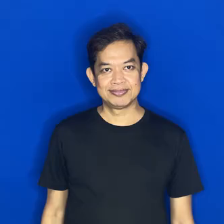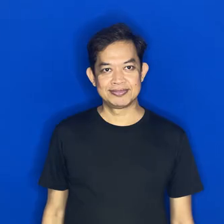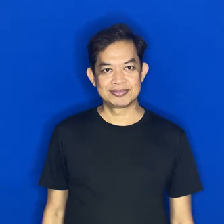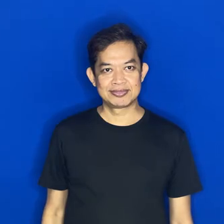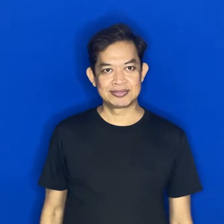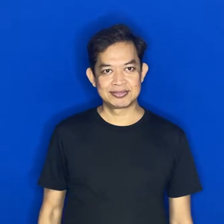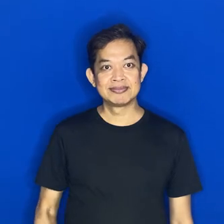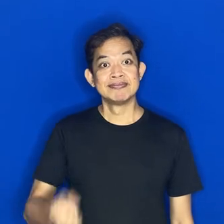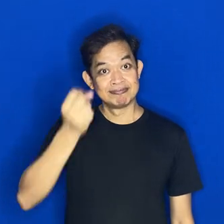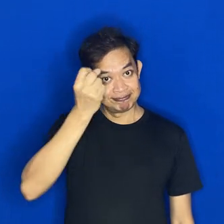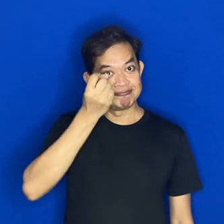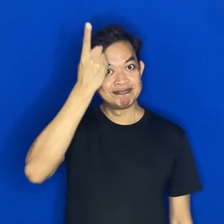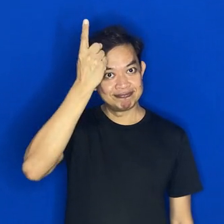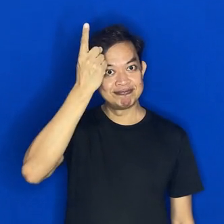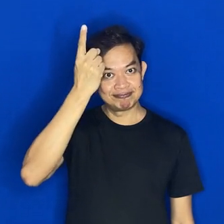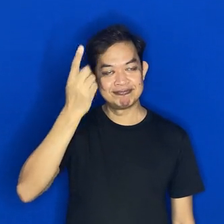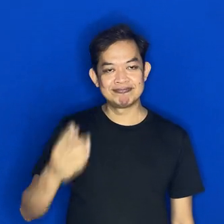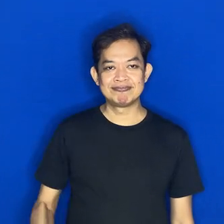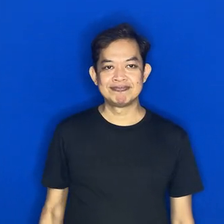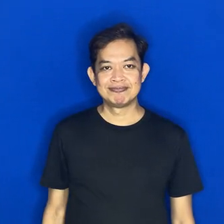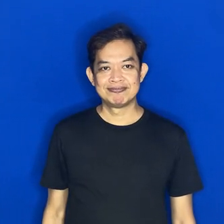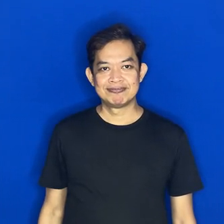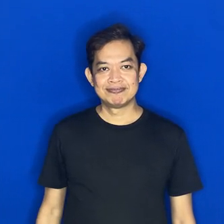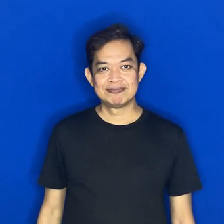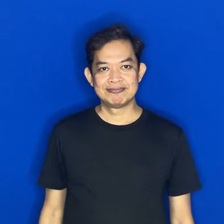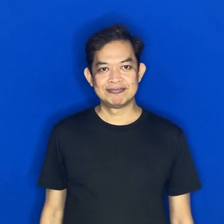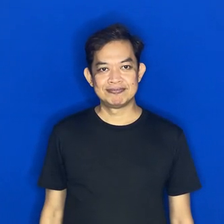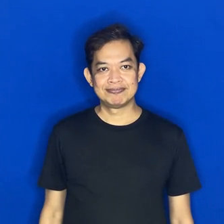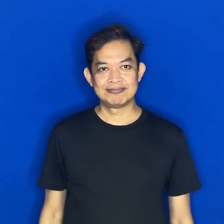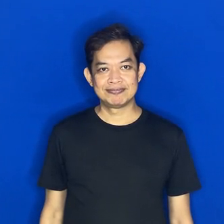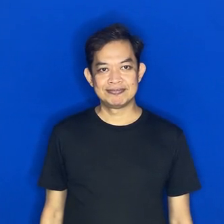understand